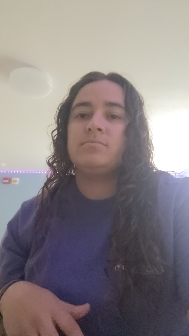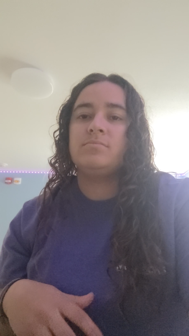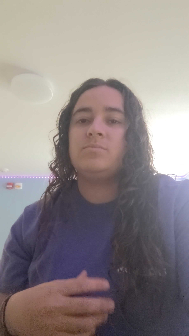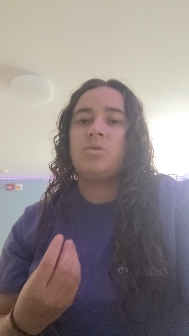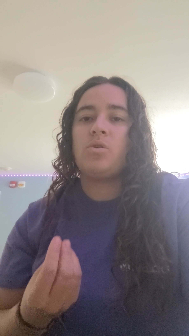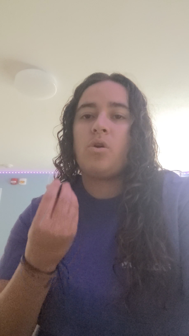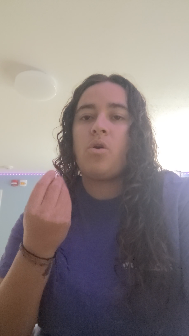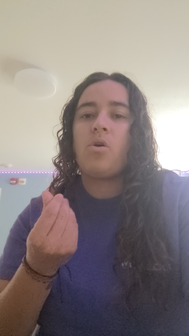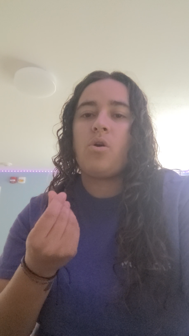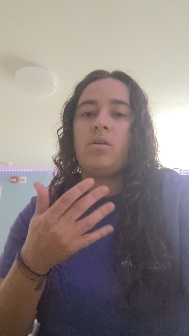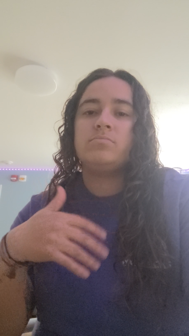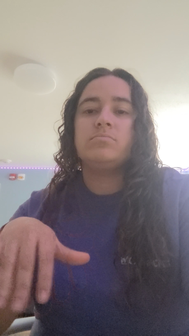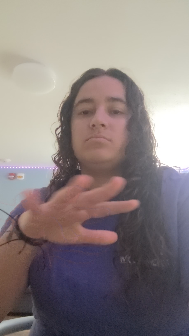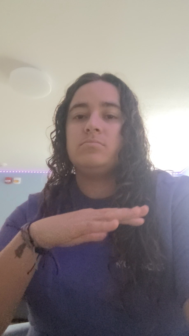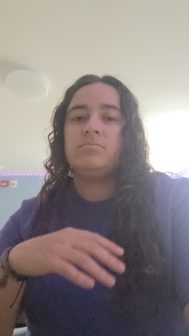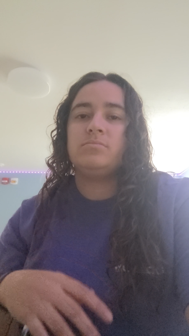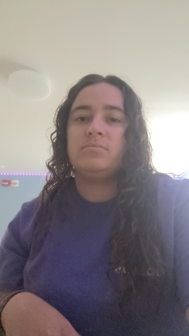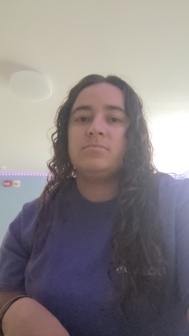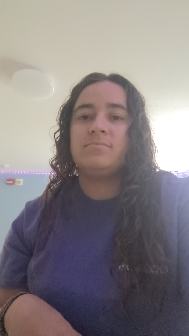garden